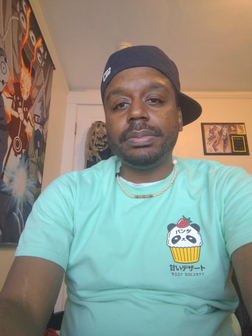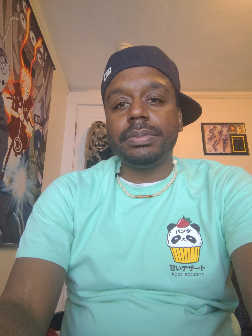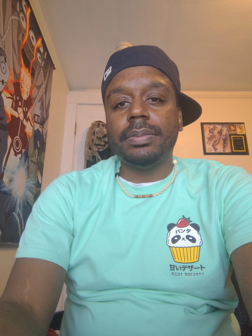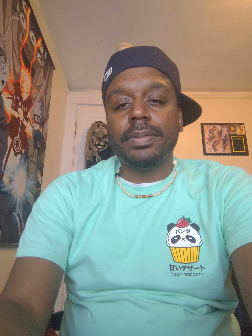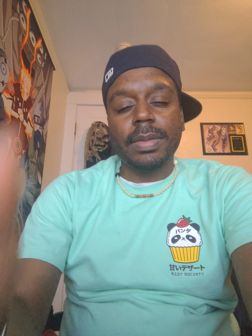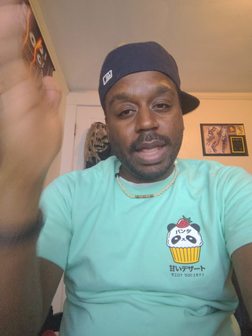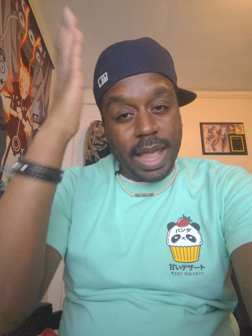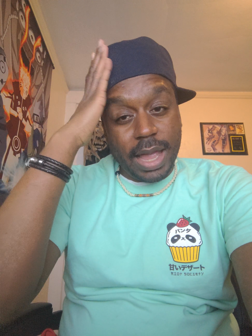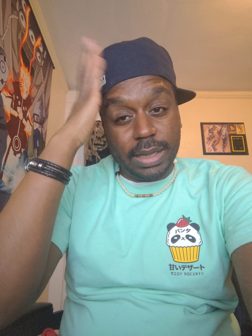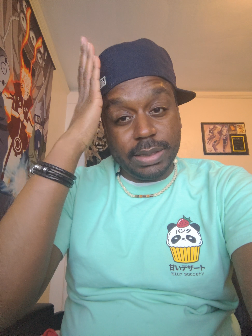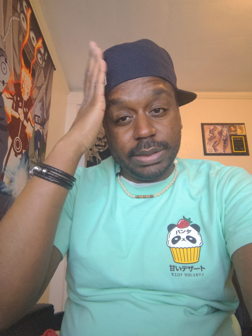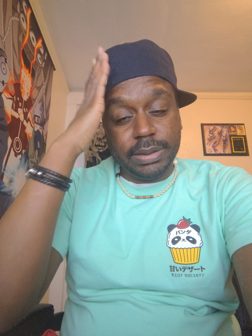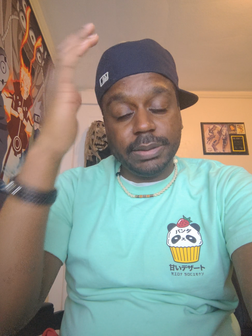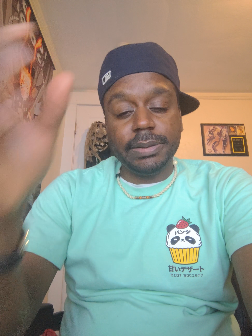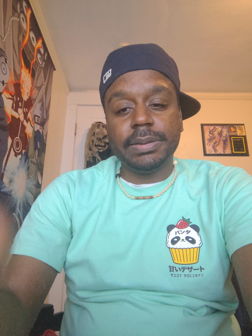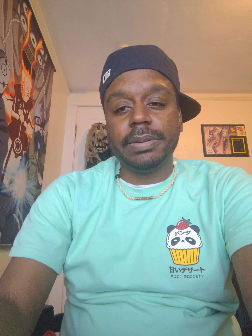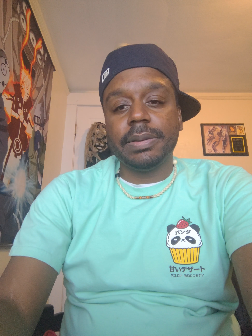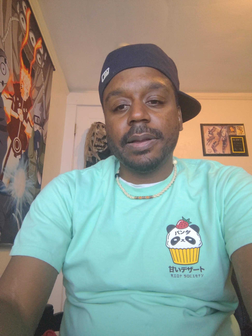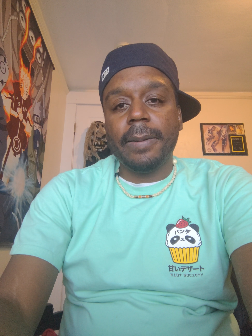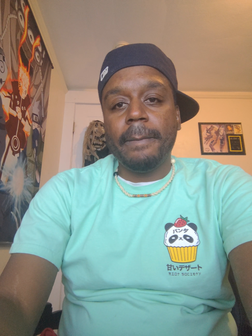hat